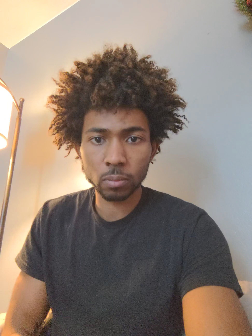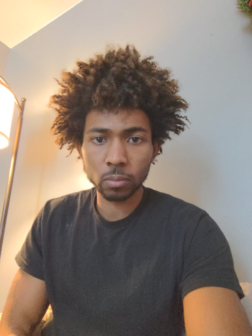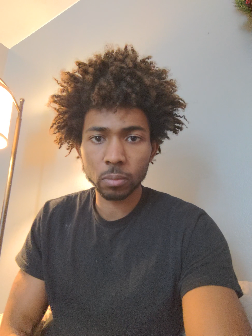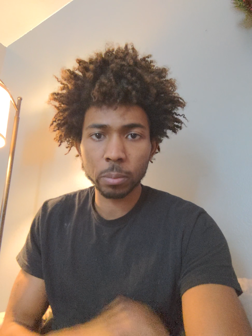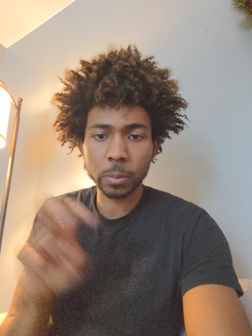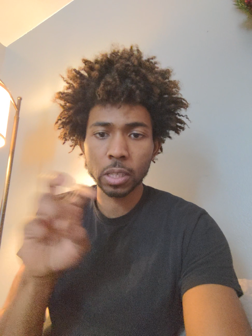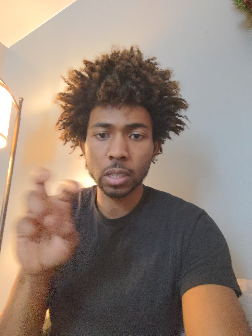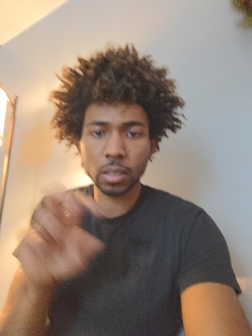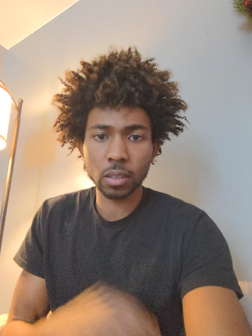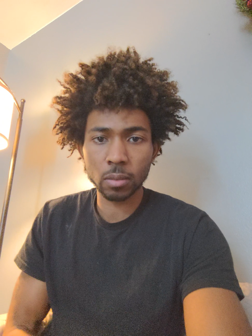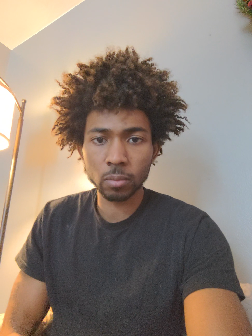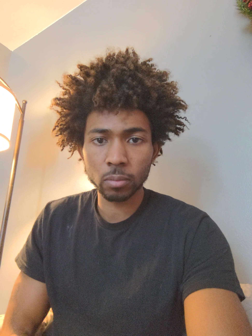pizza